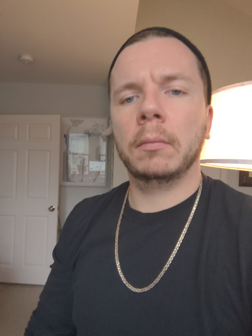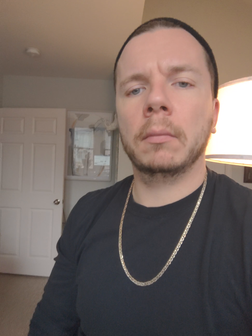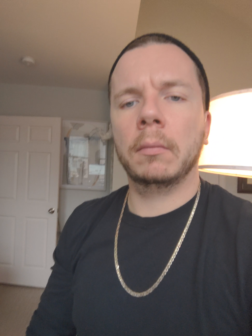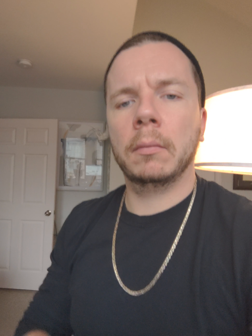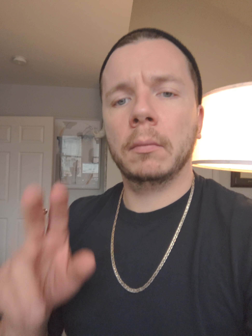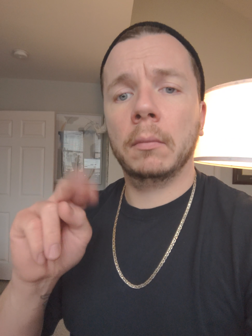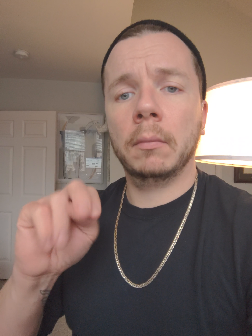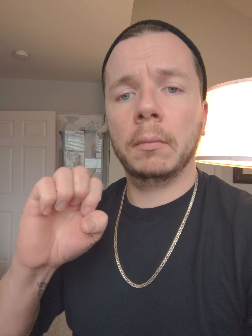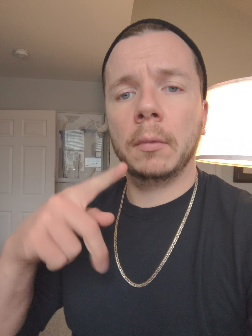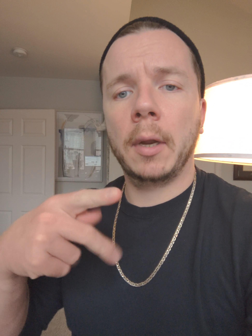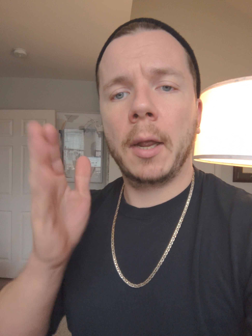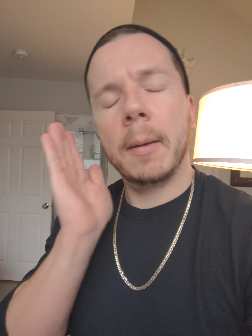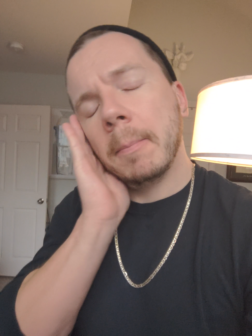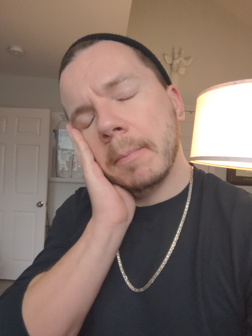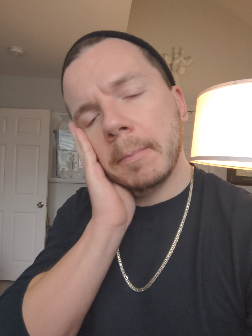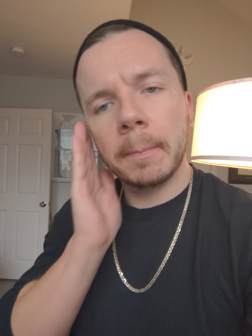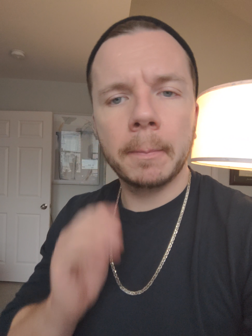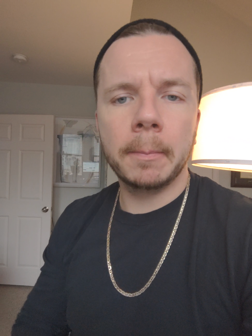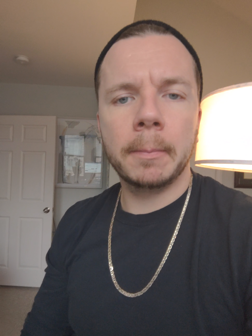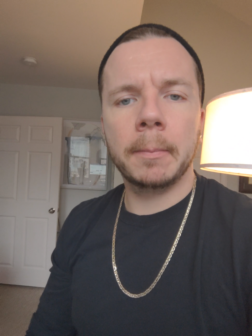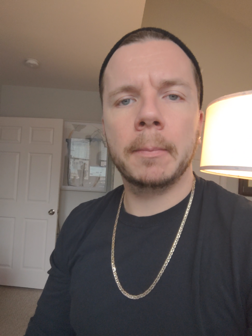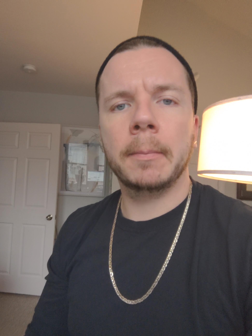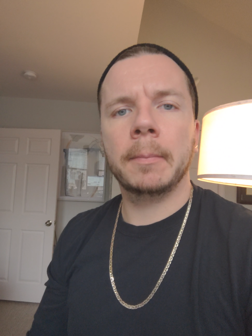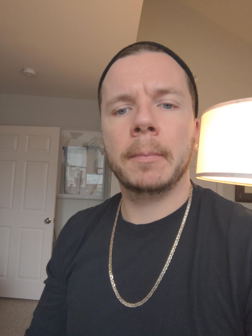nap